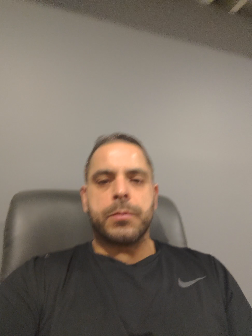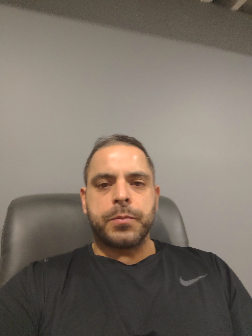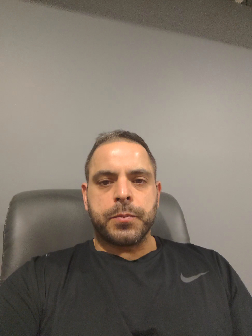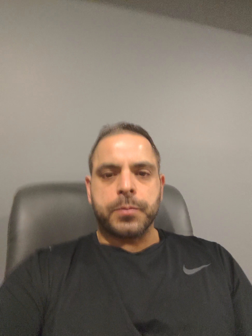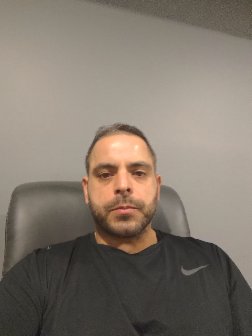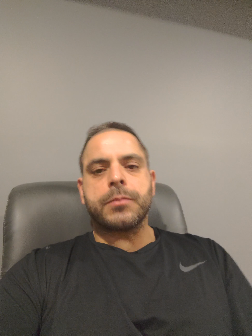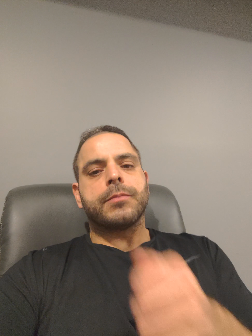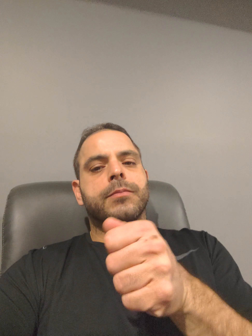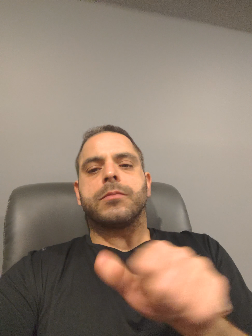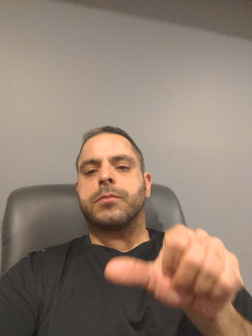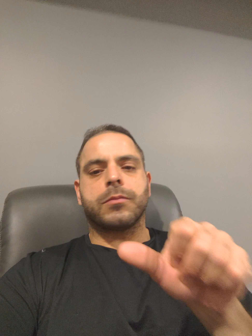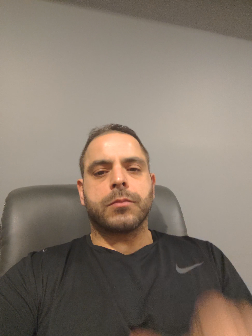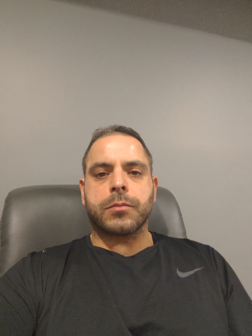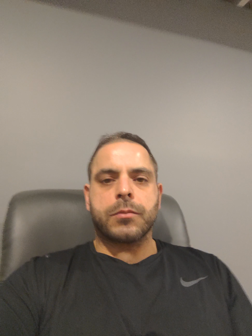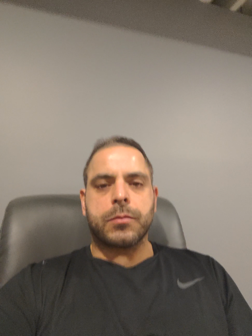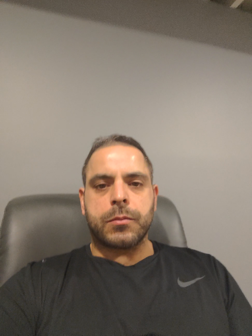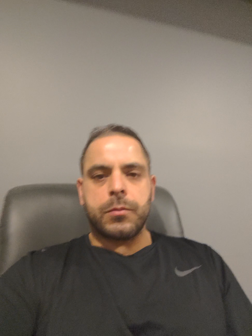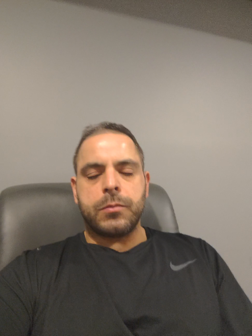any